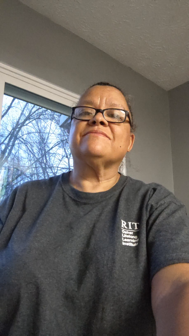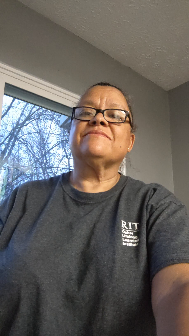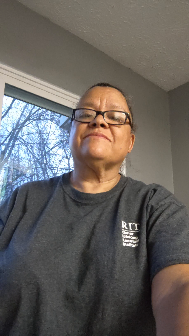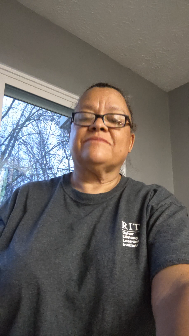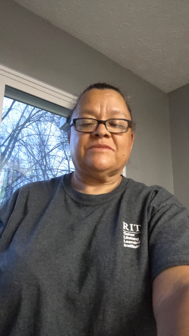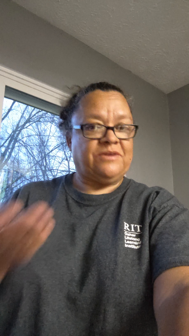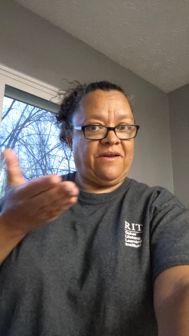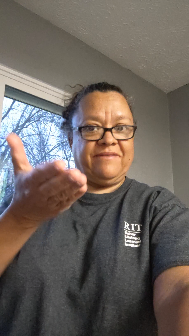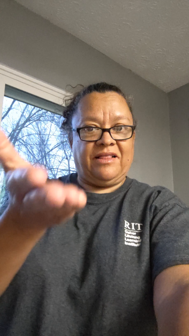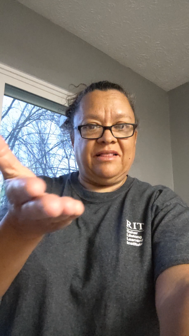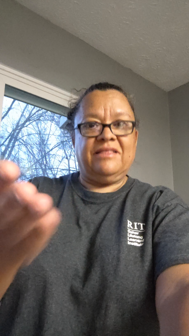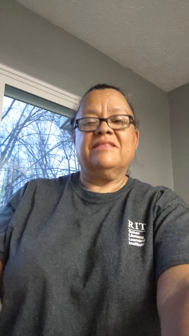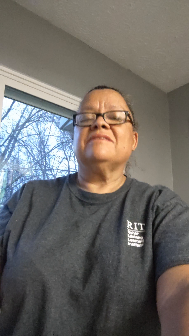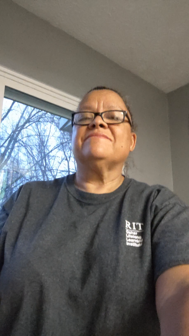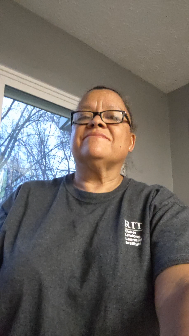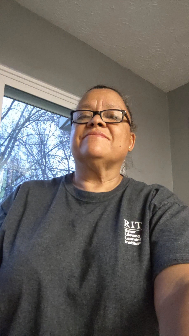oven